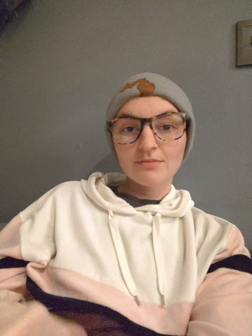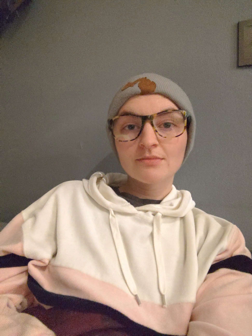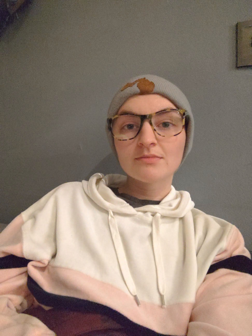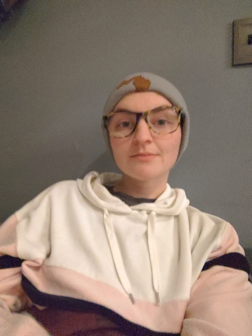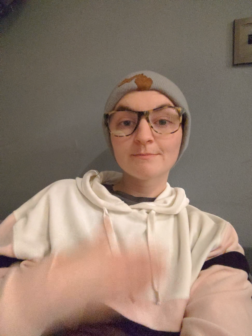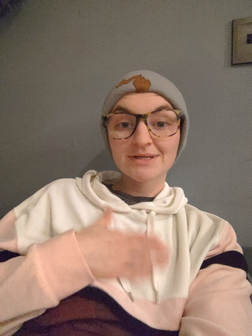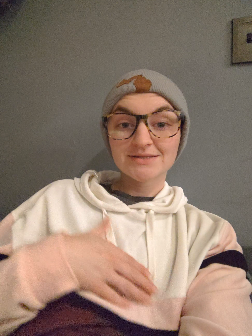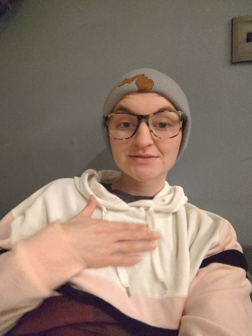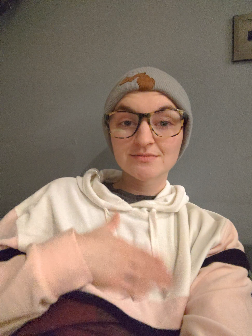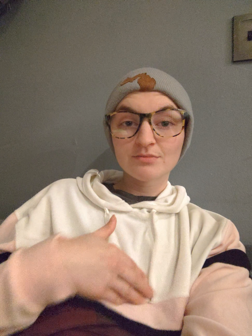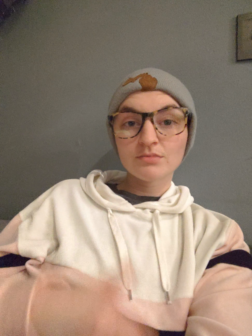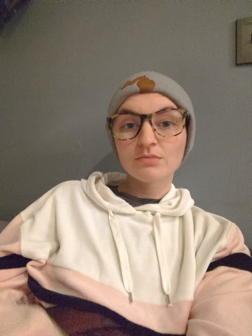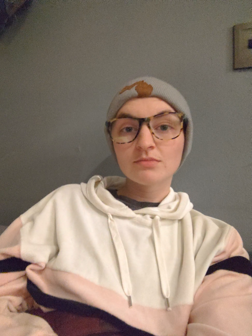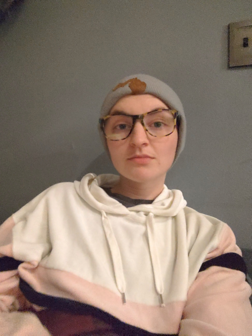please